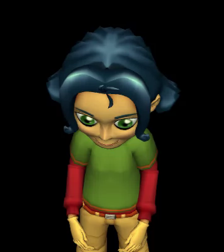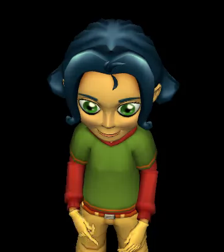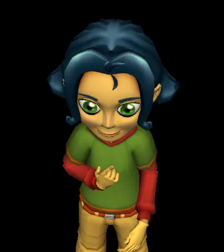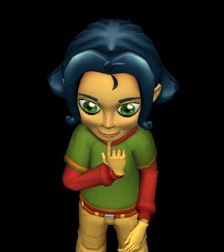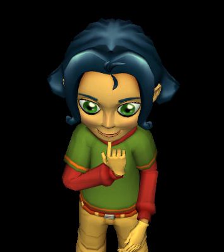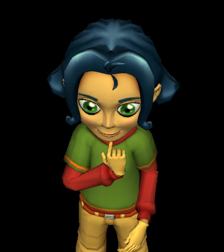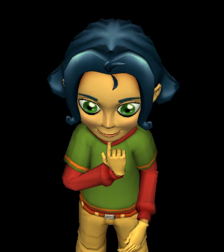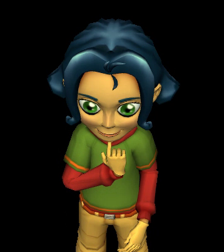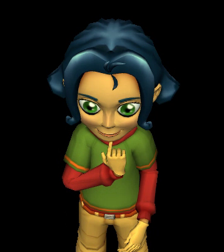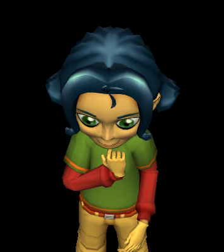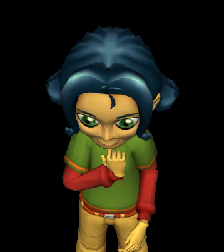كحول